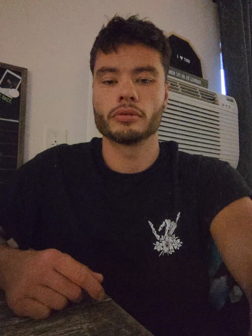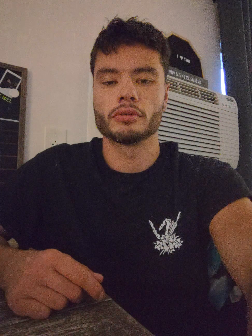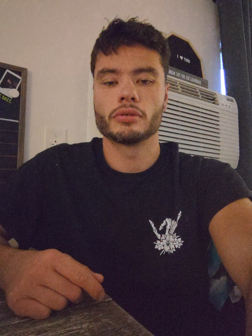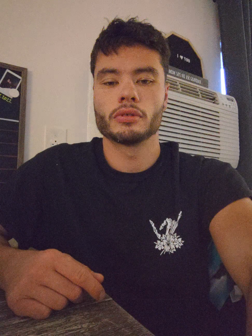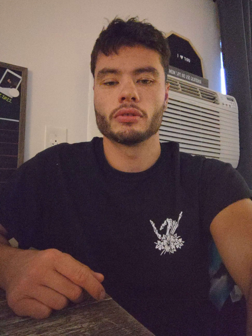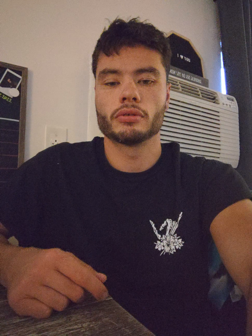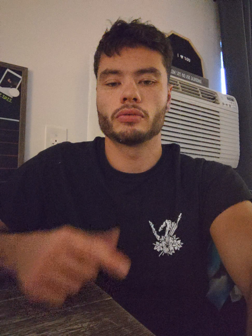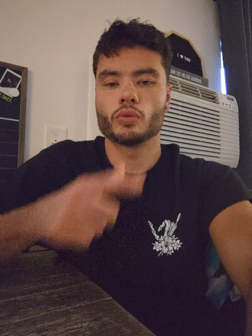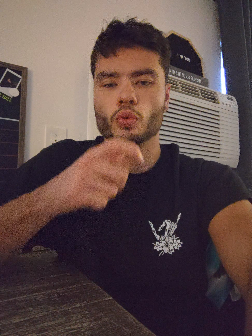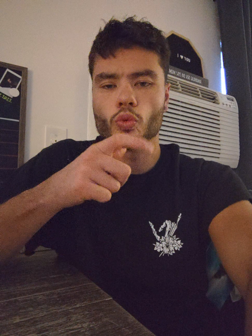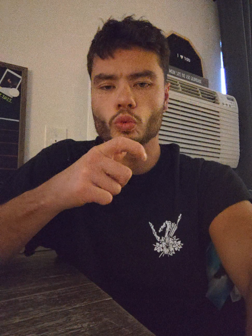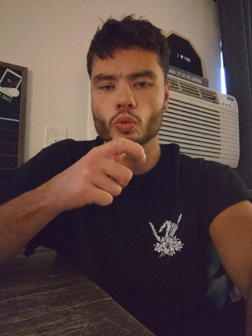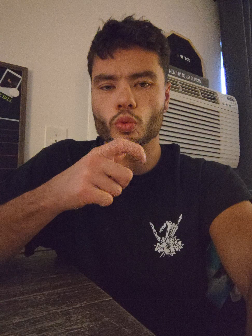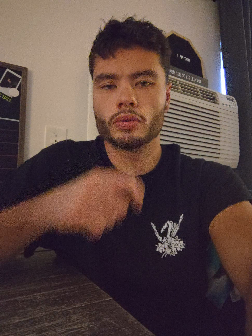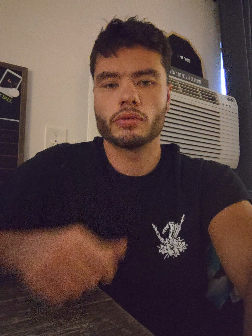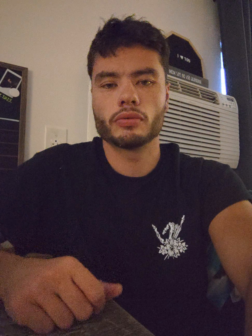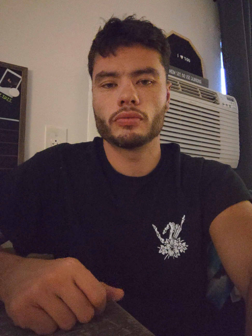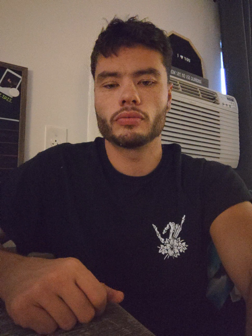who